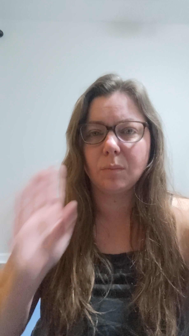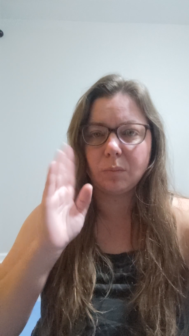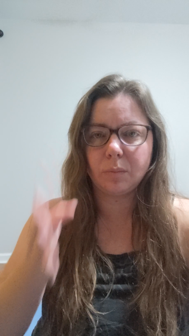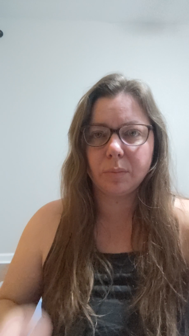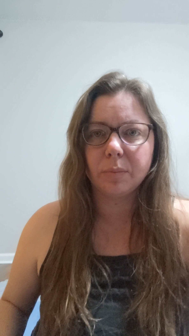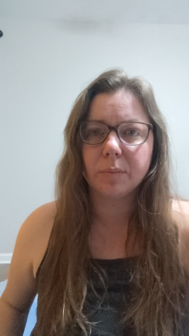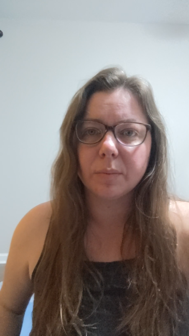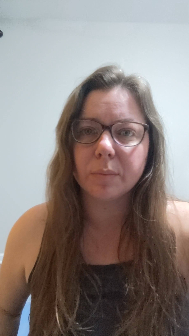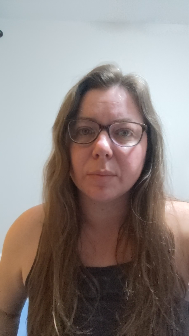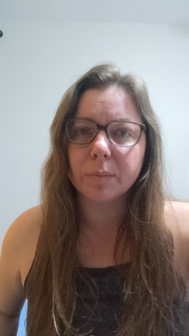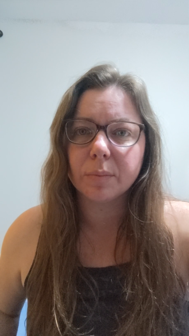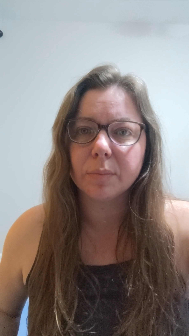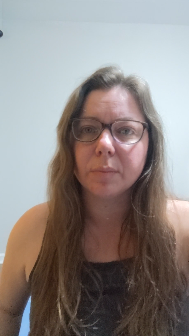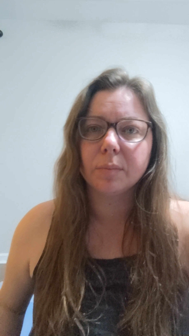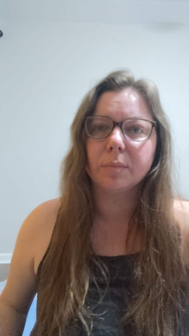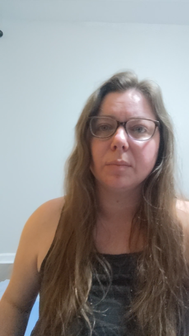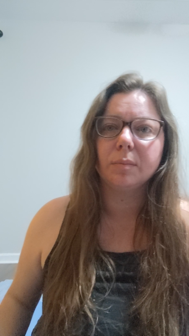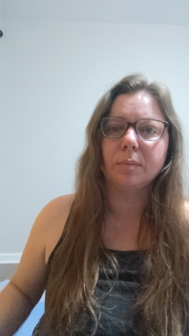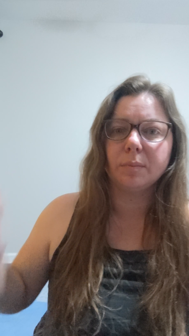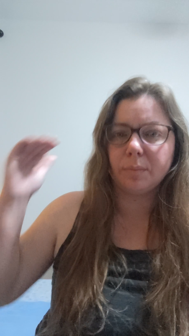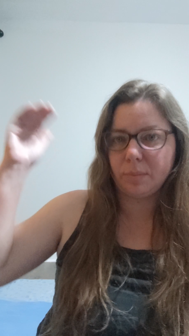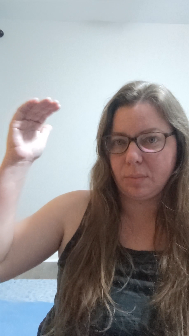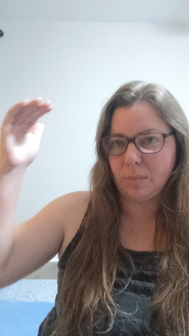big